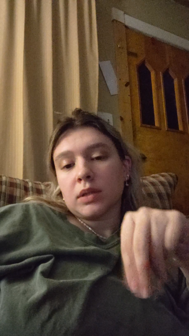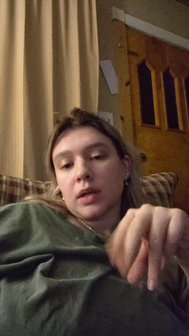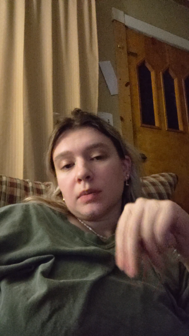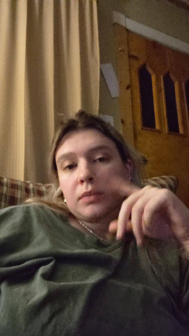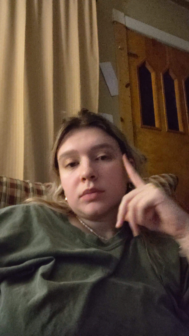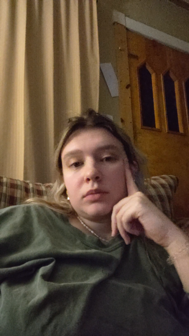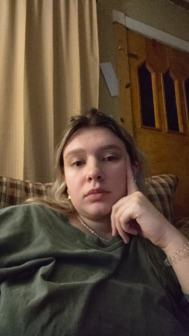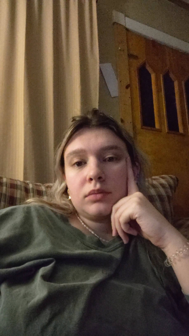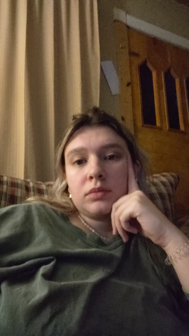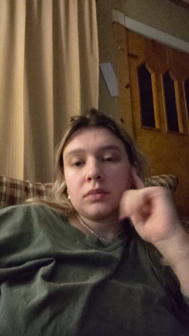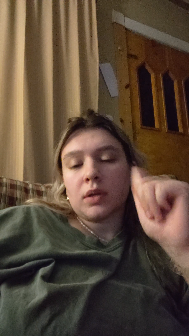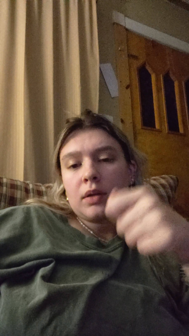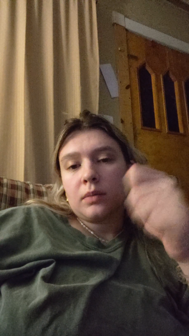hammer